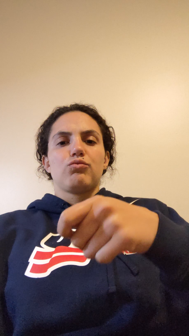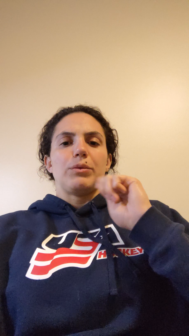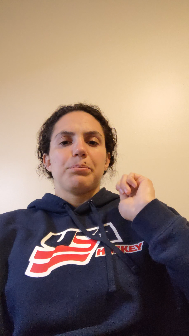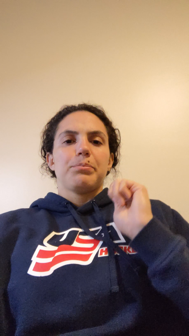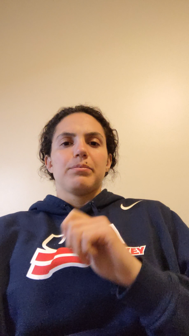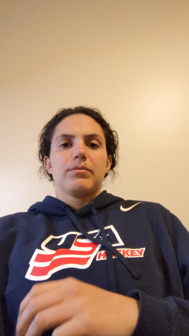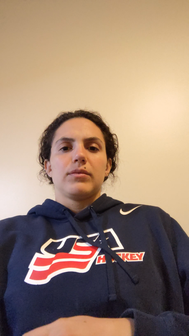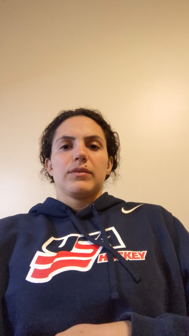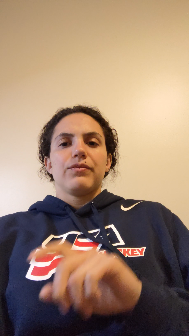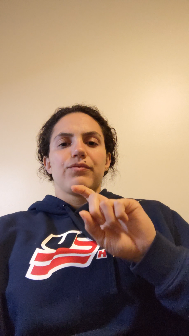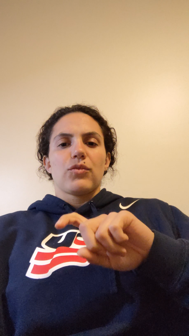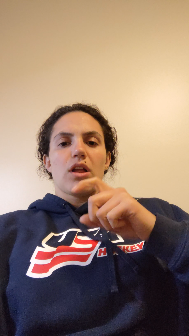friend